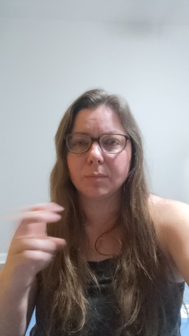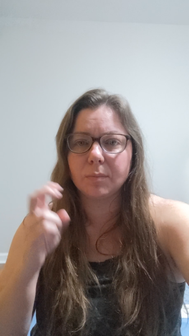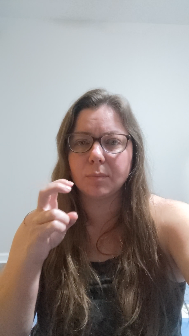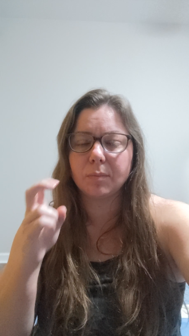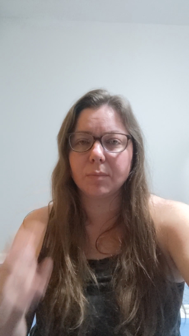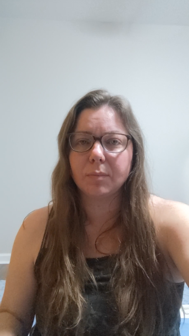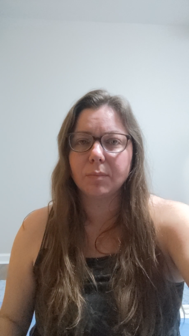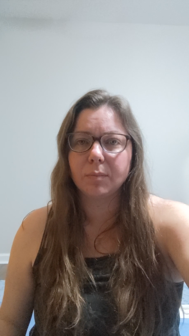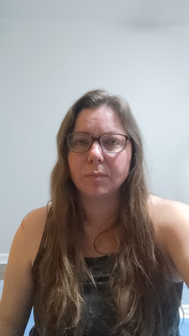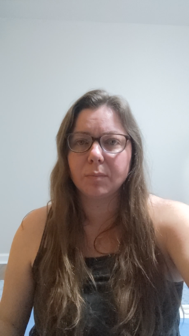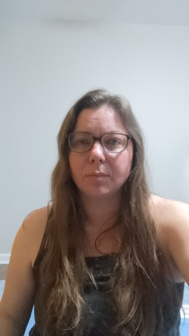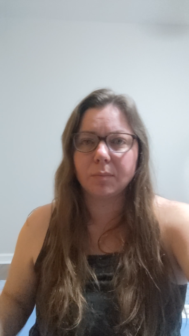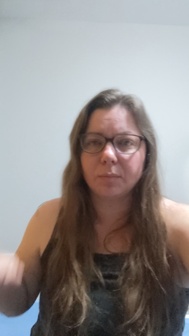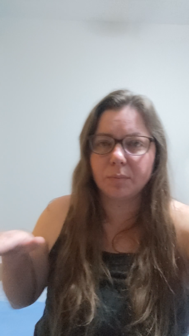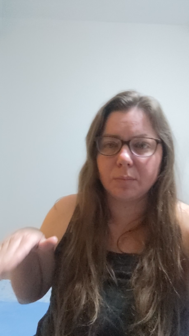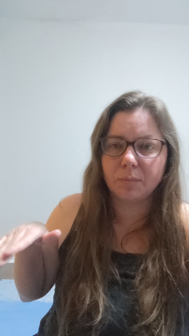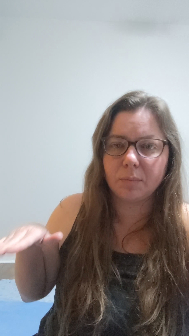penguin